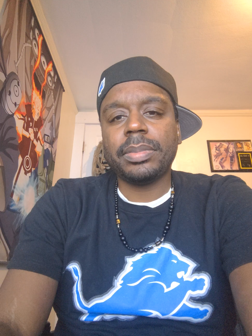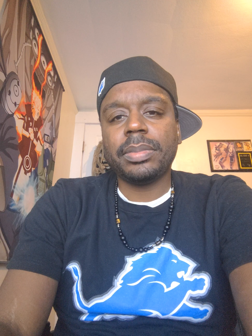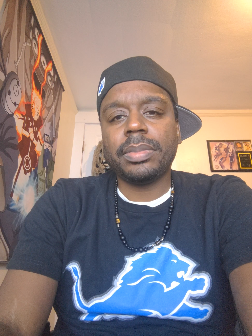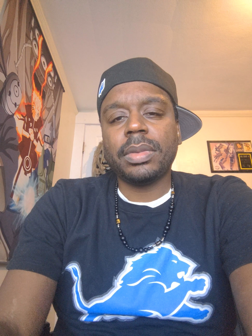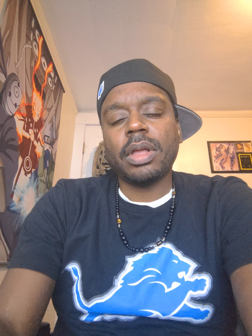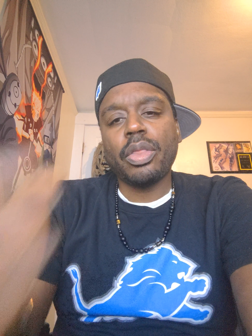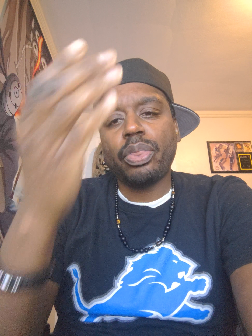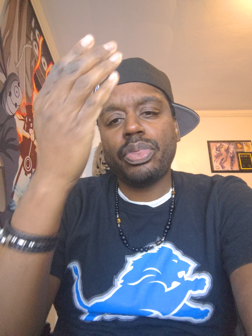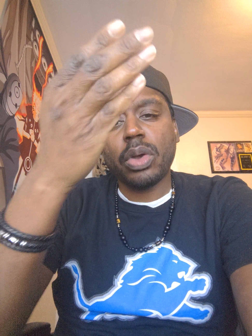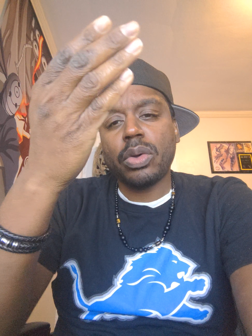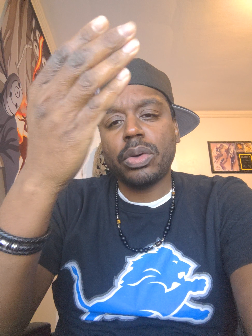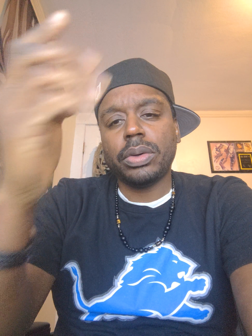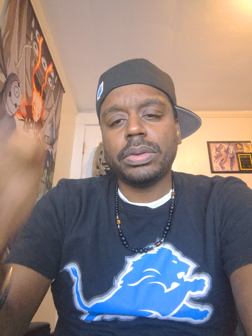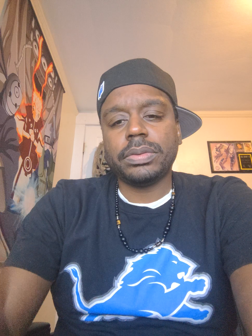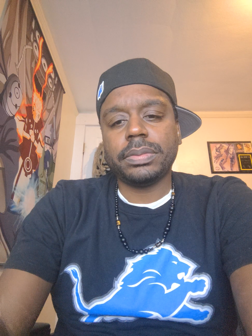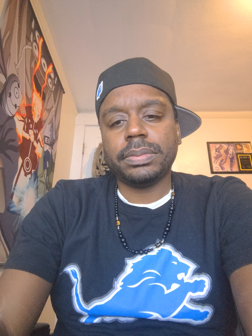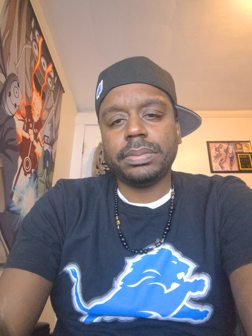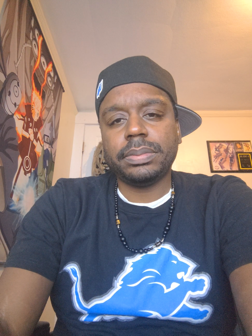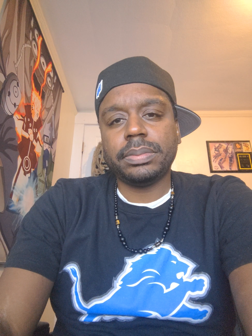there